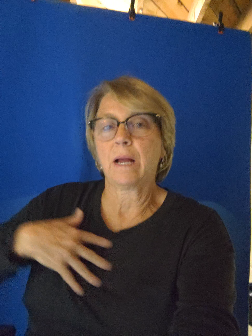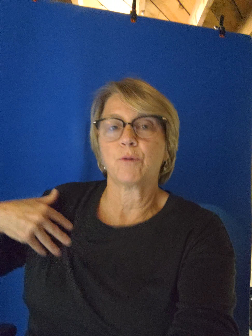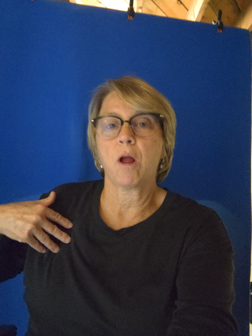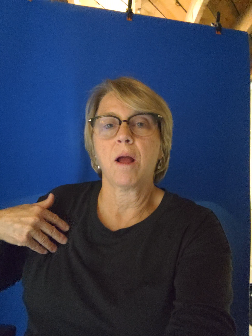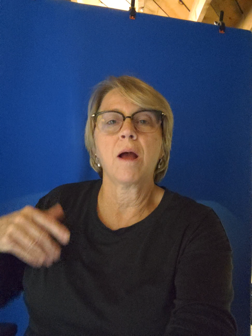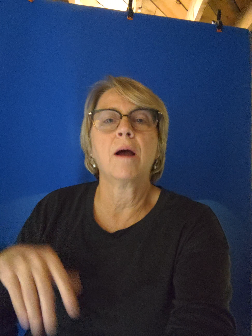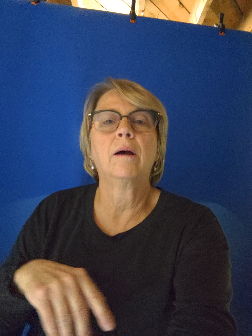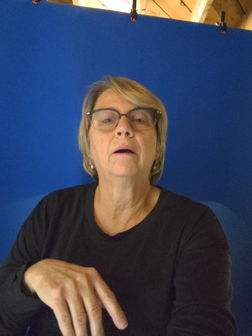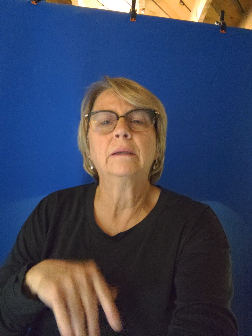zebra